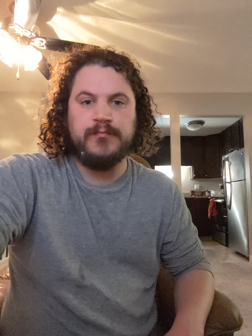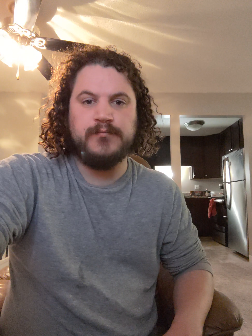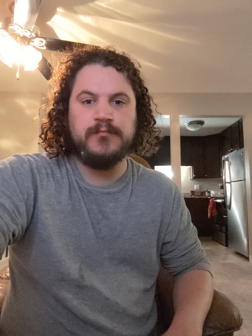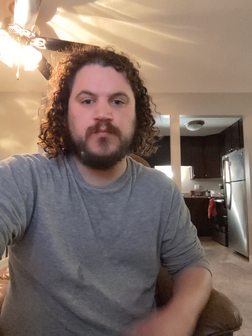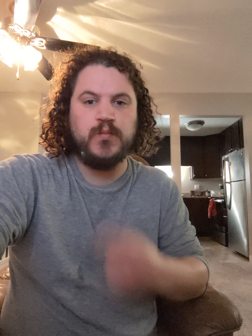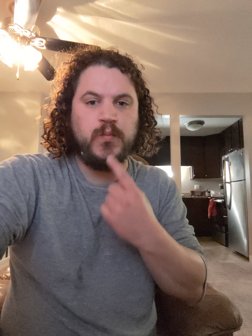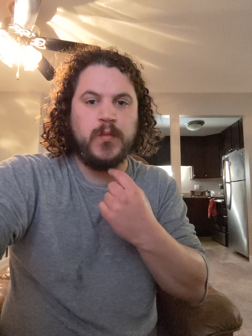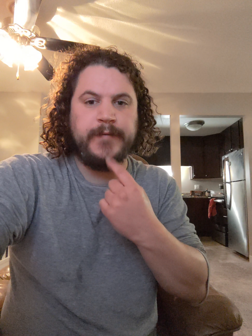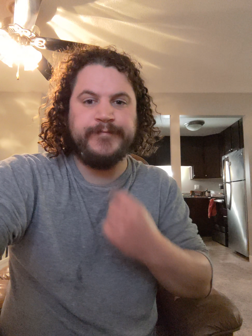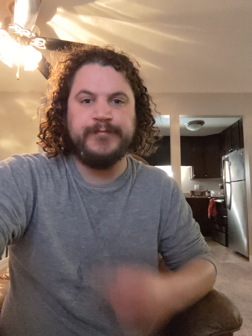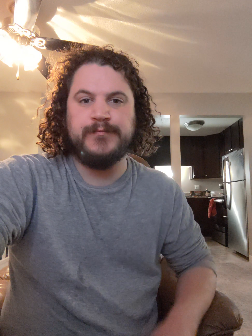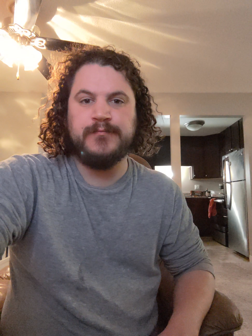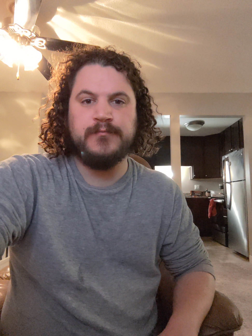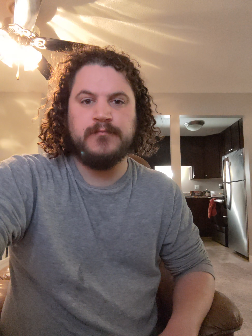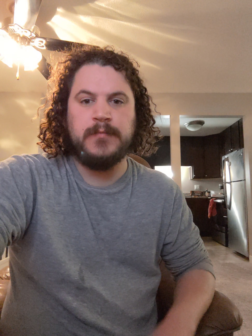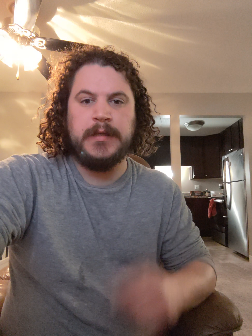red